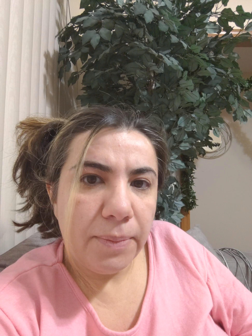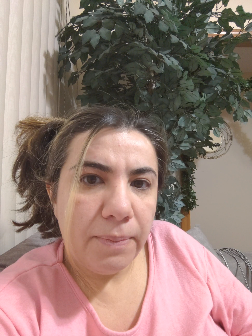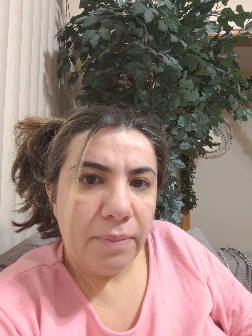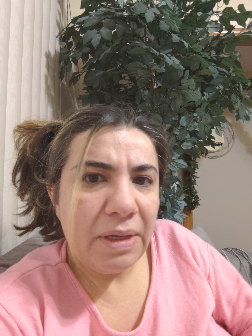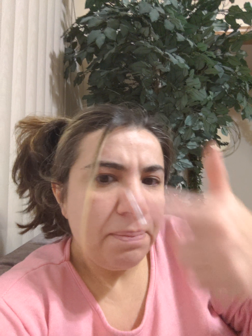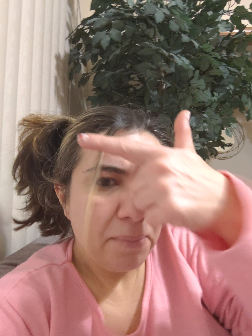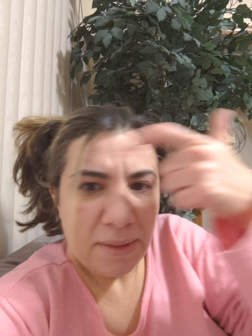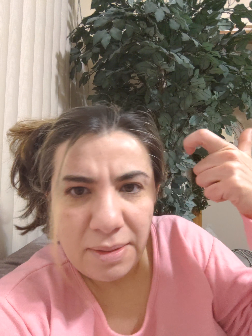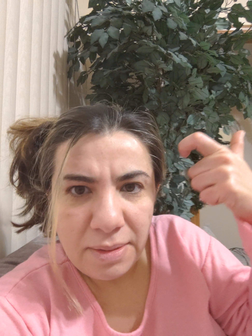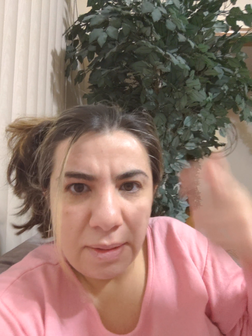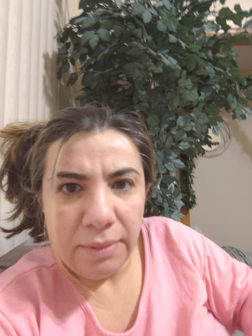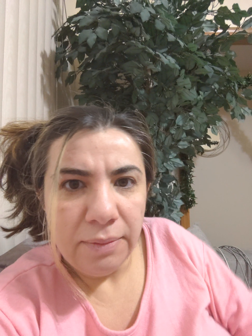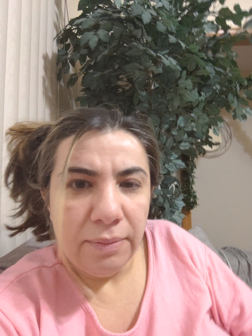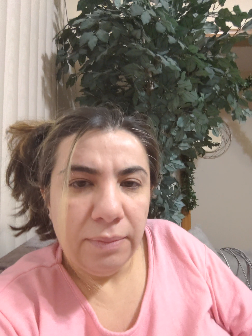because